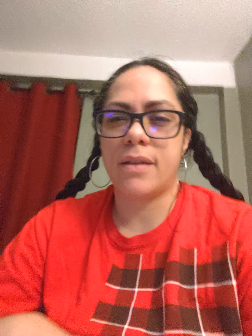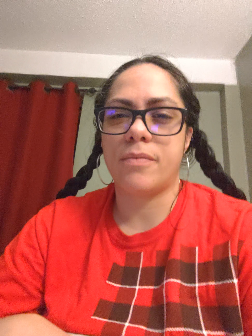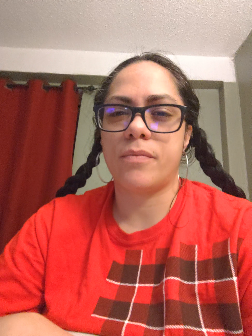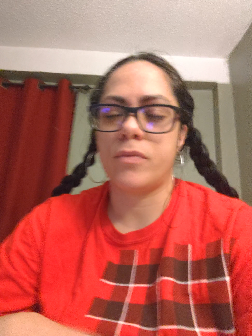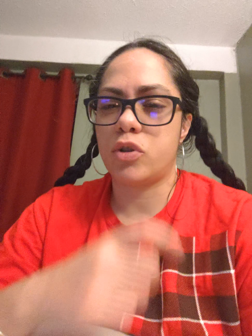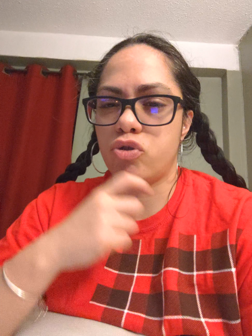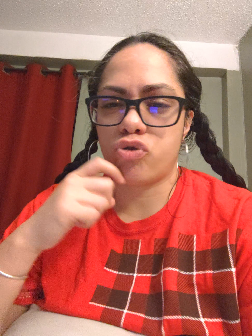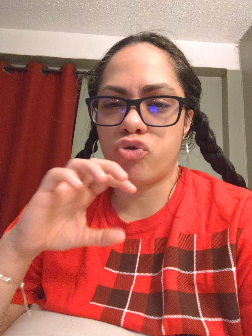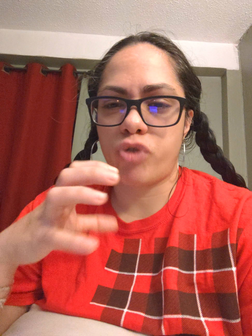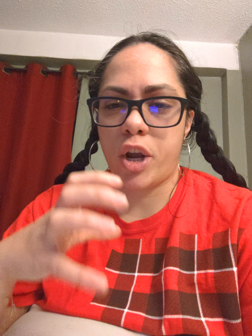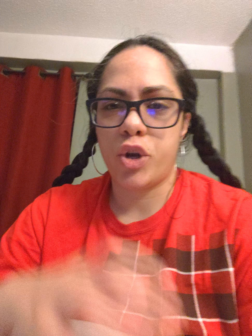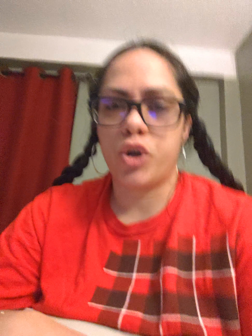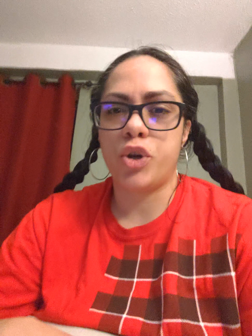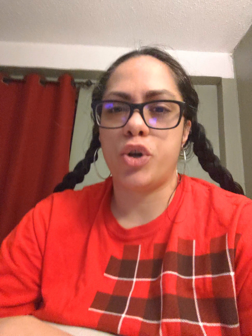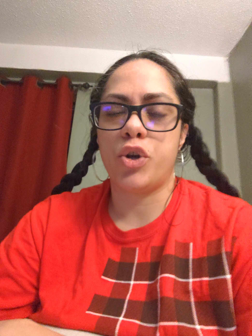dryer